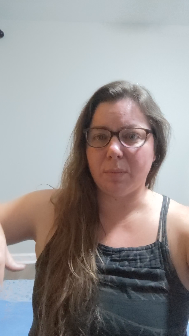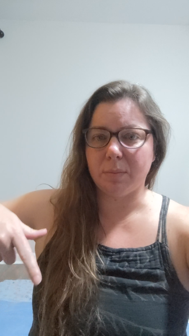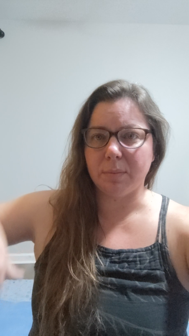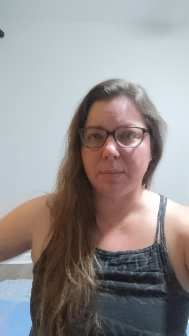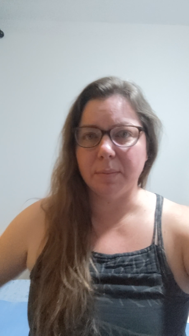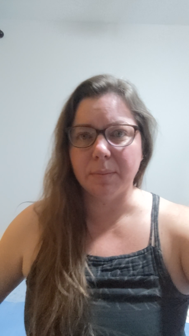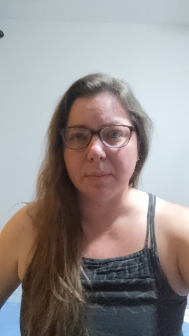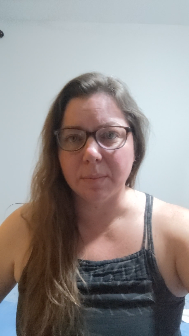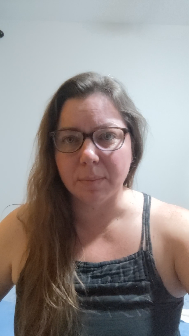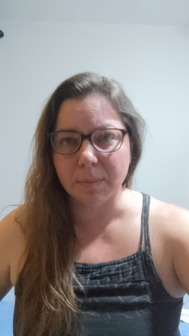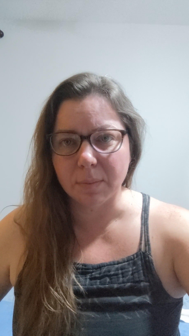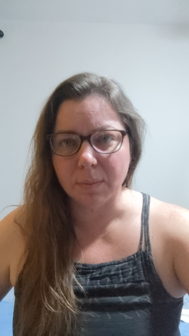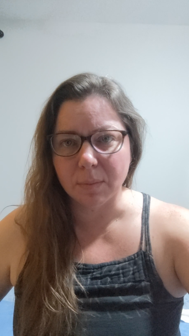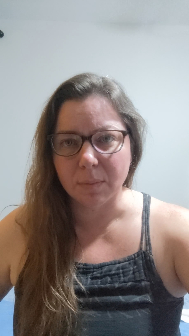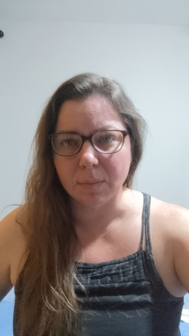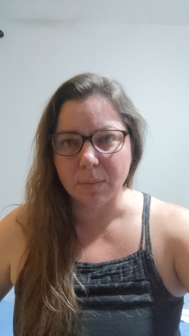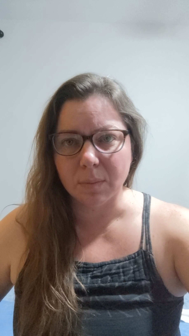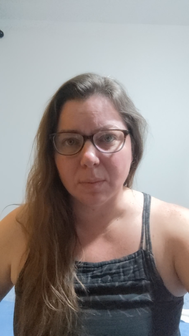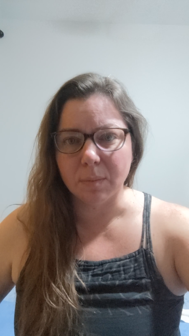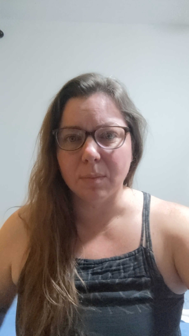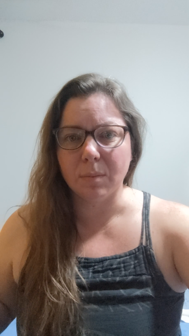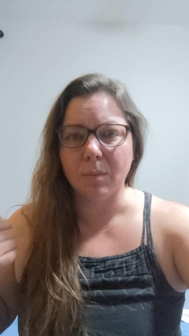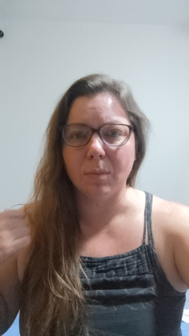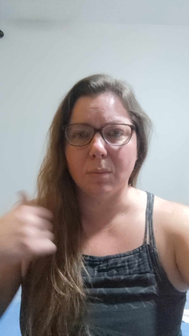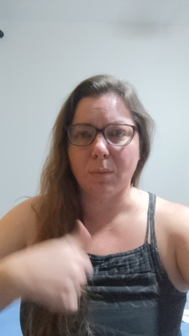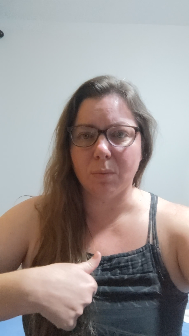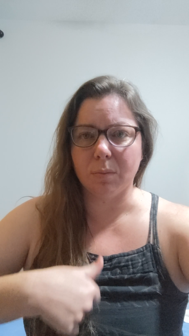coats